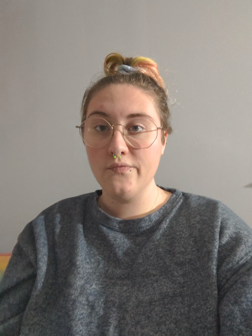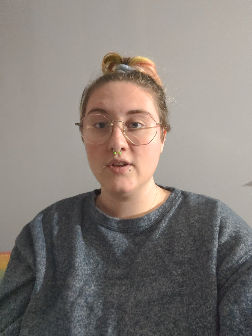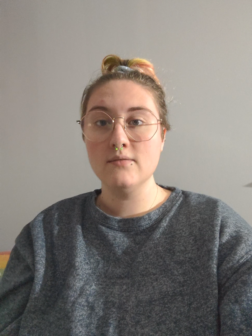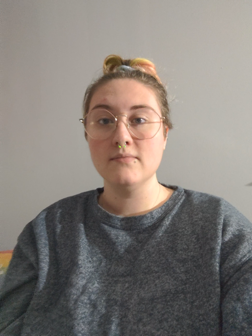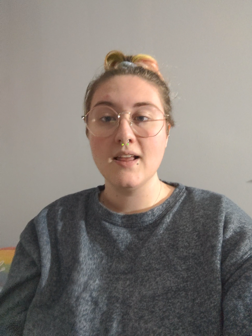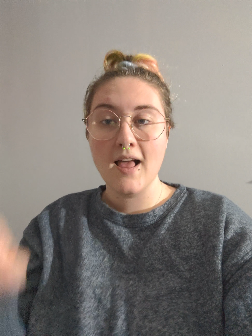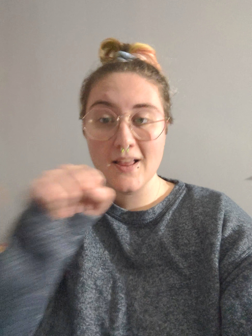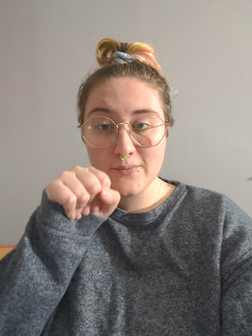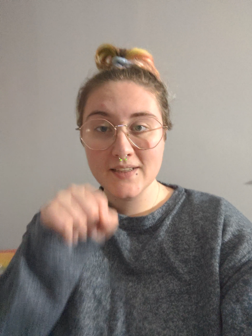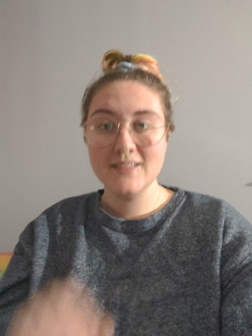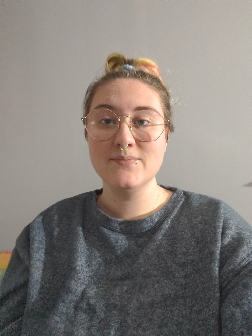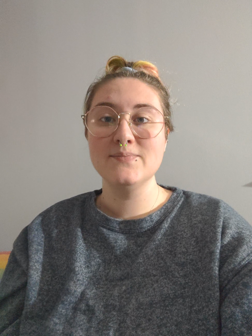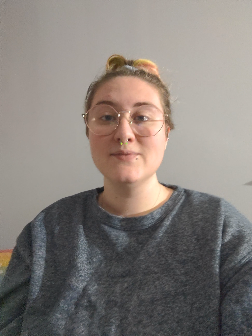carrot